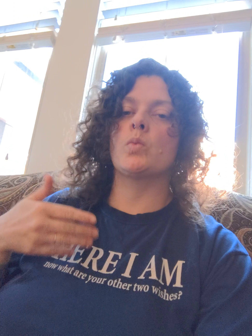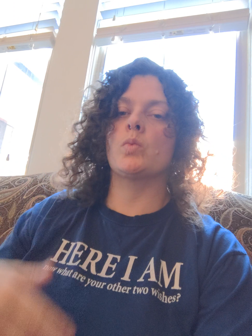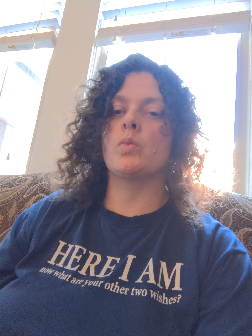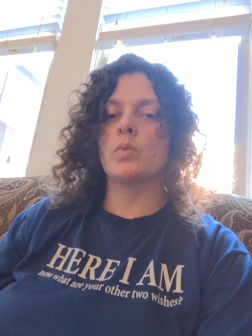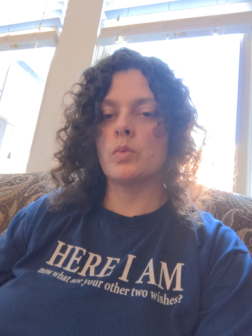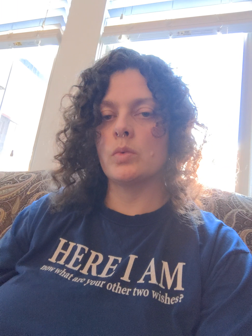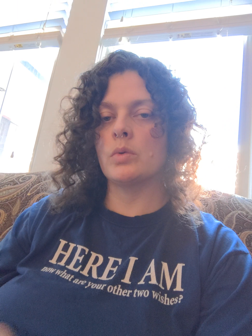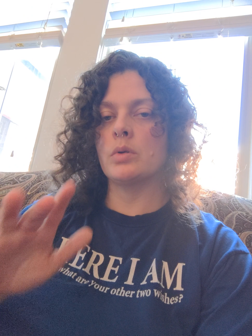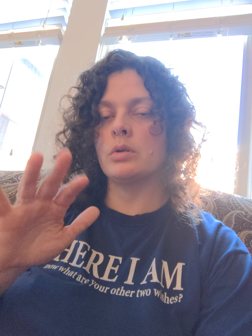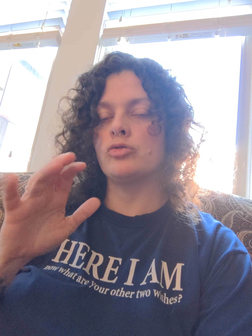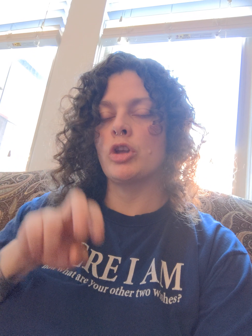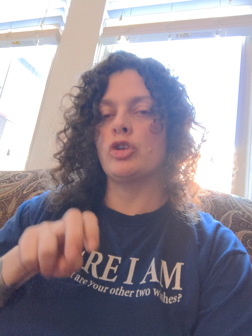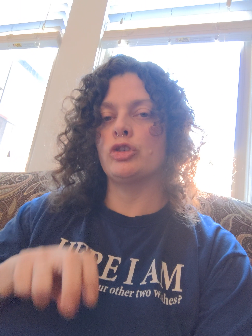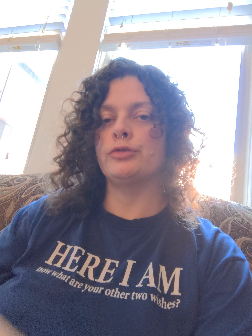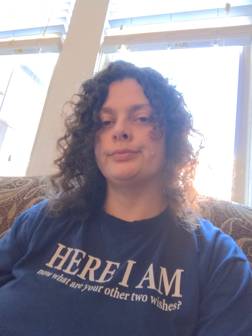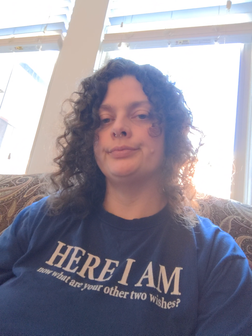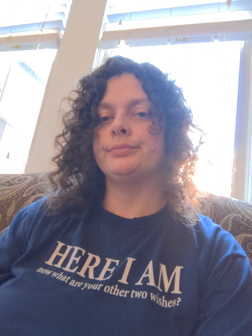chair